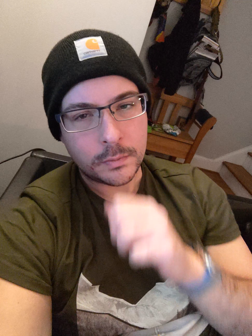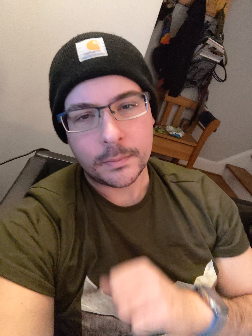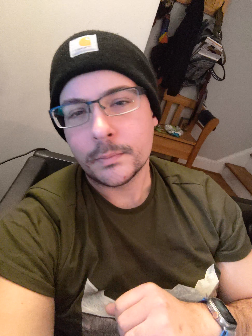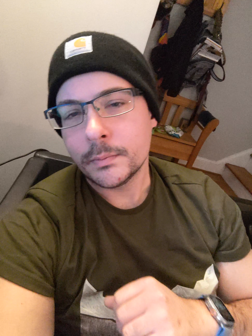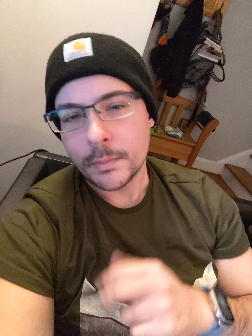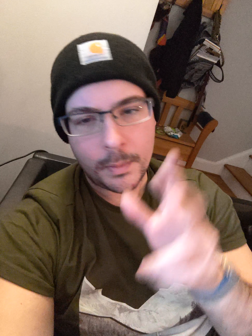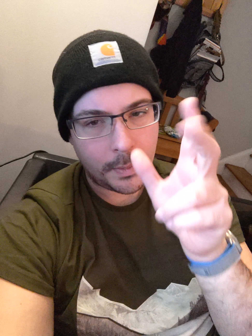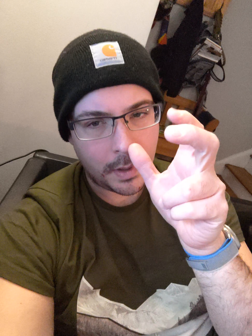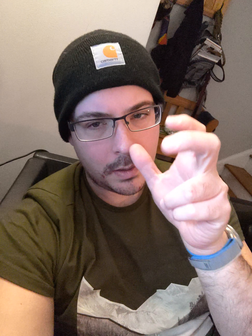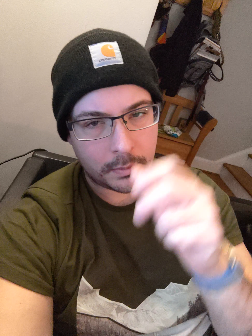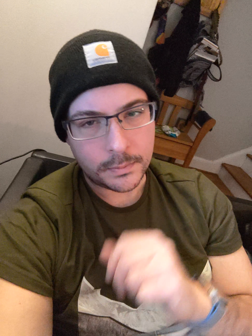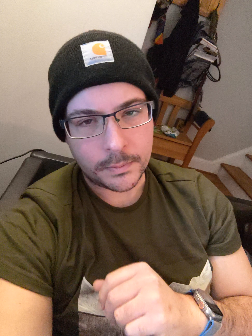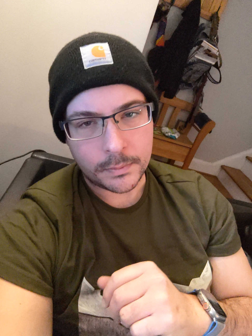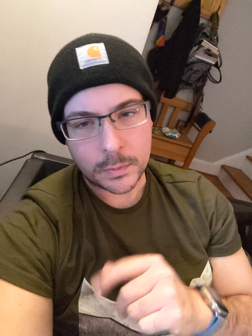bug